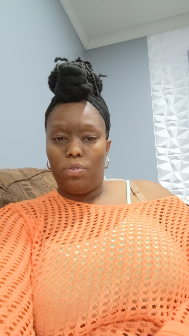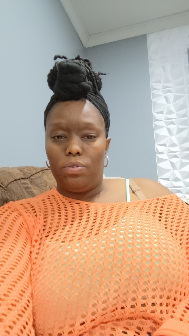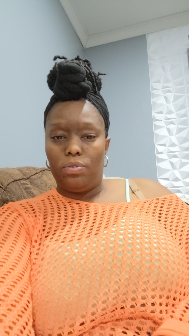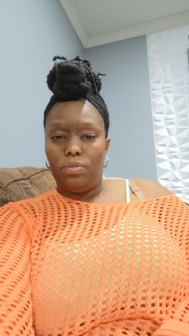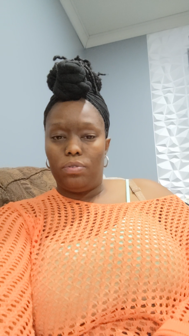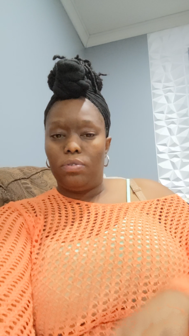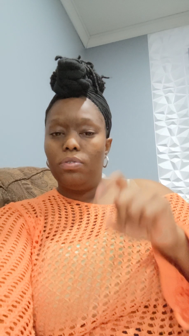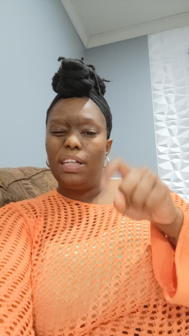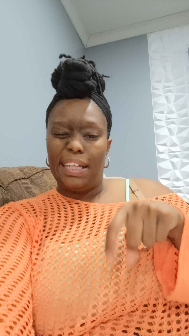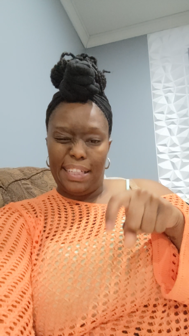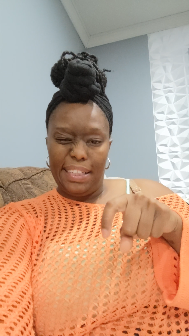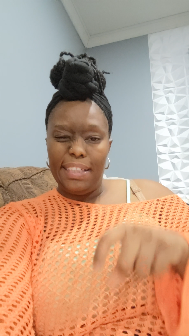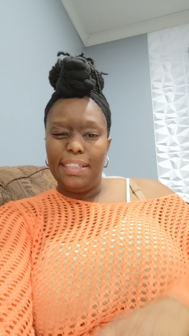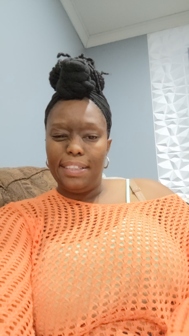need